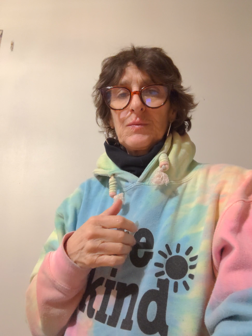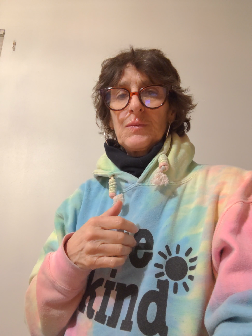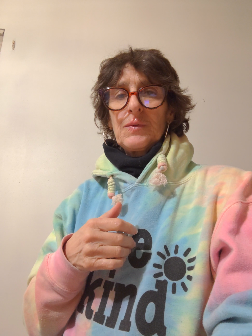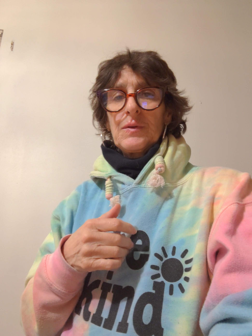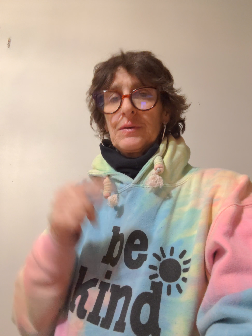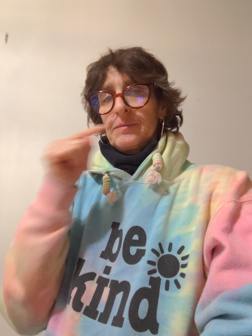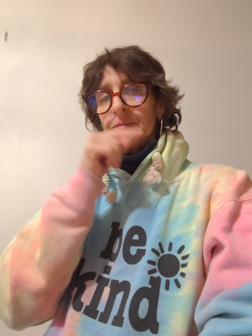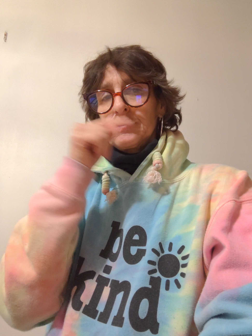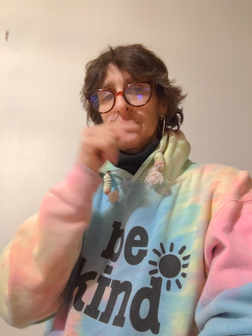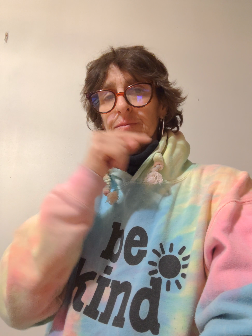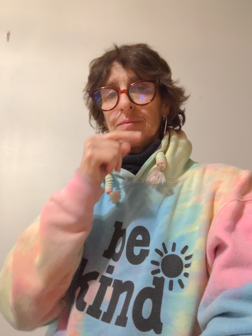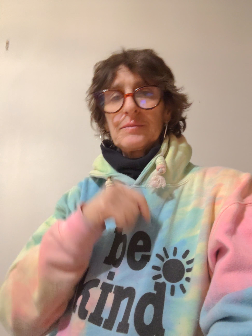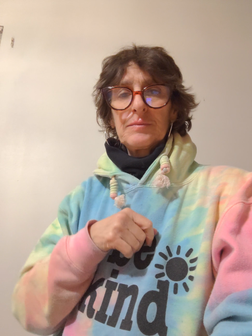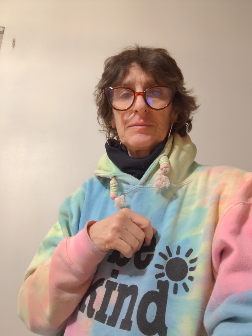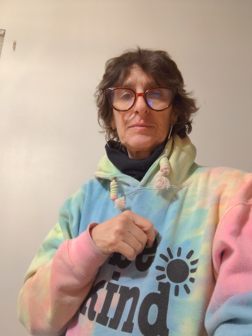toothbrush